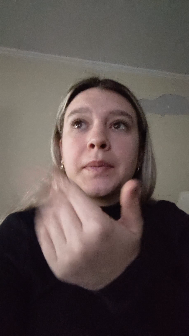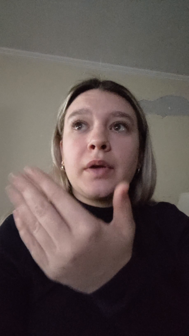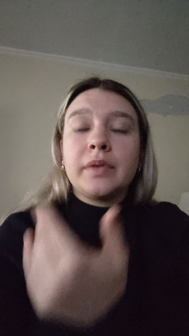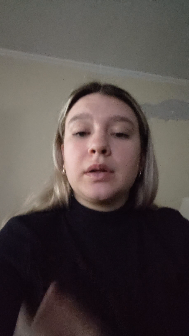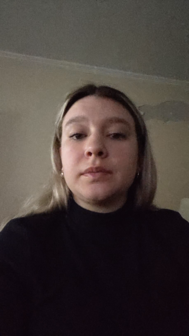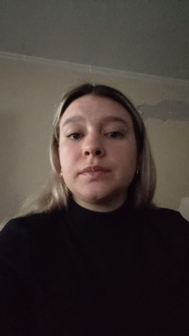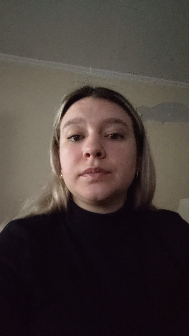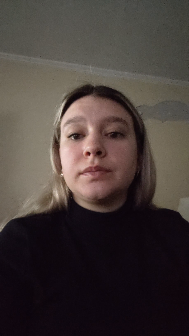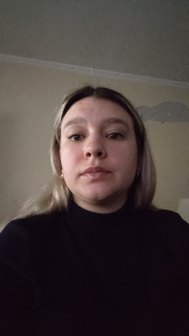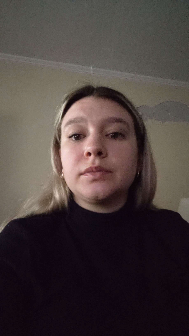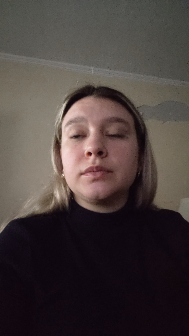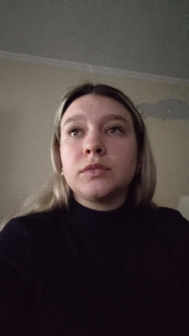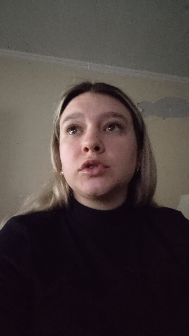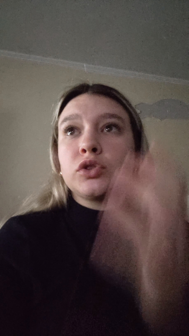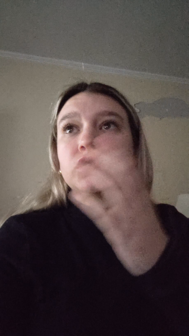shake